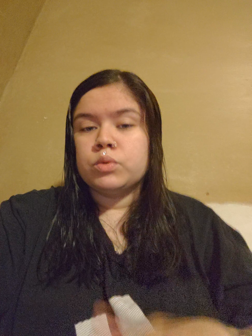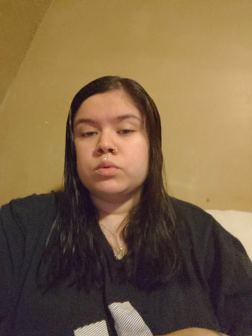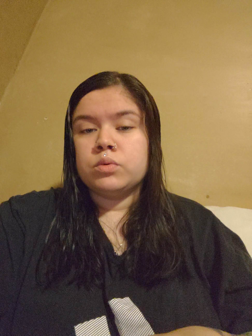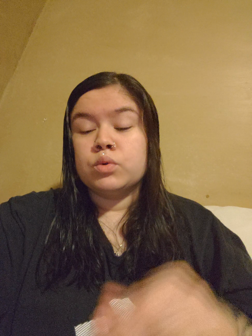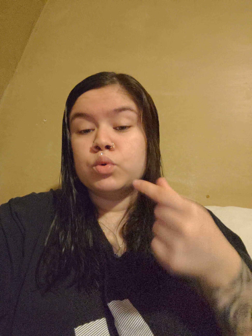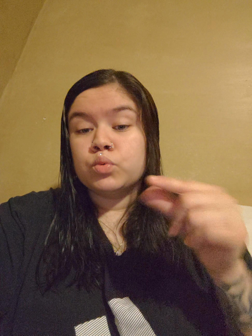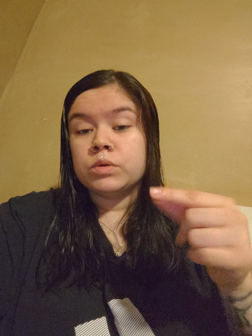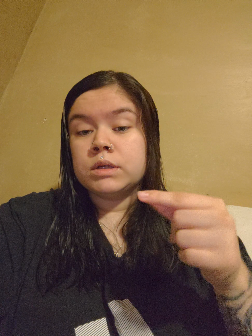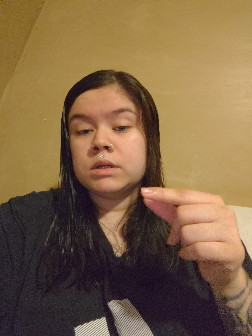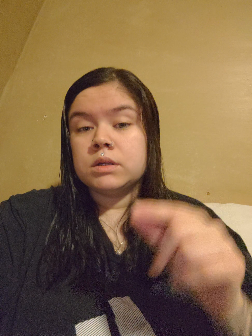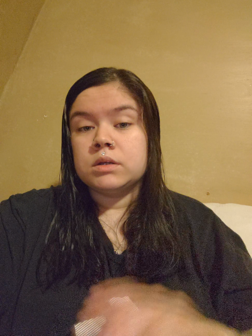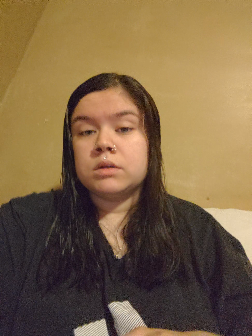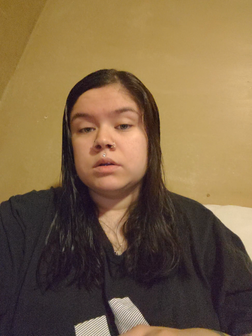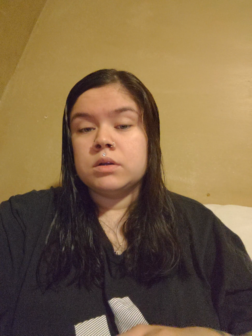green